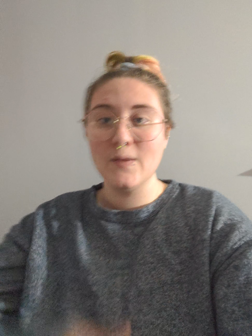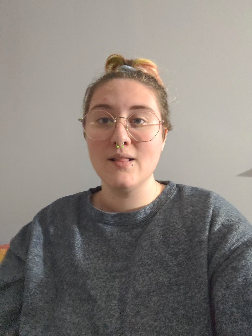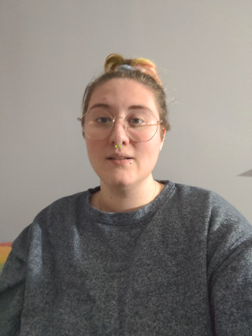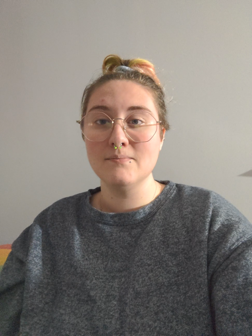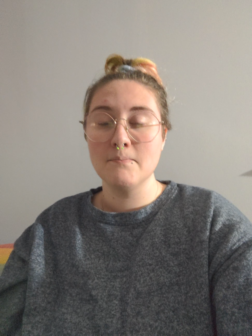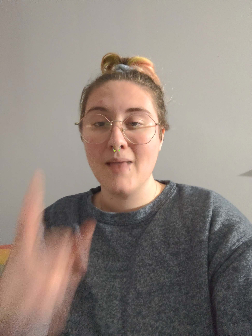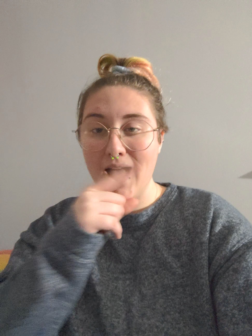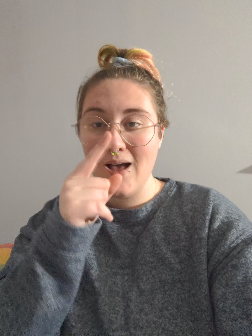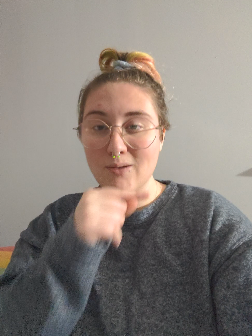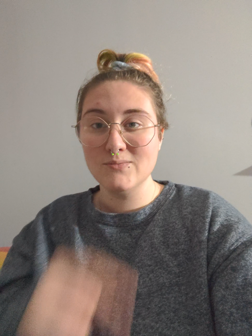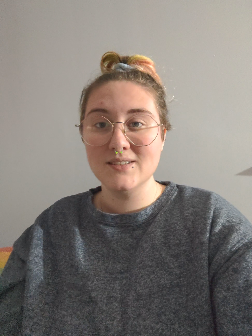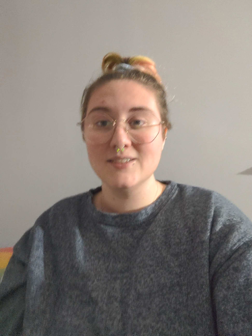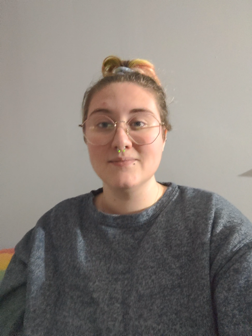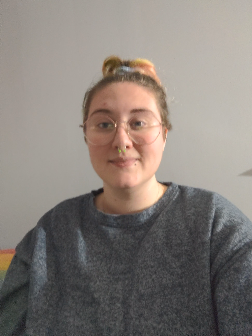mouse